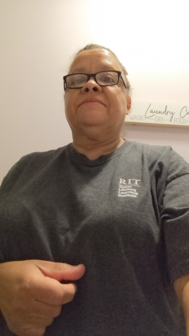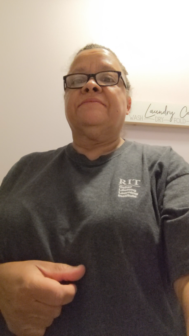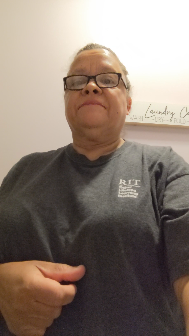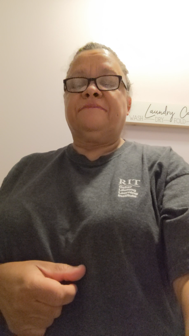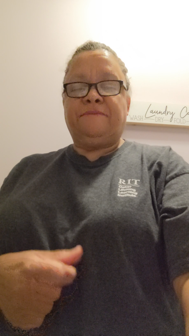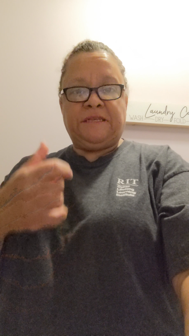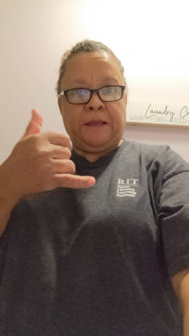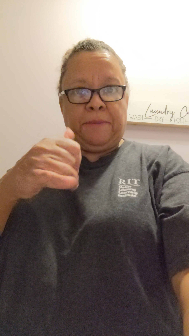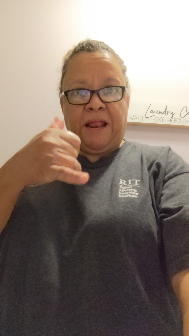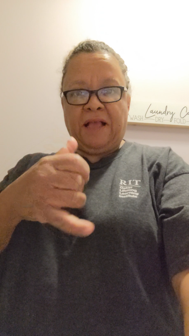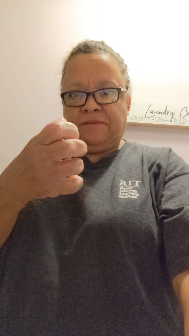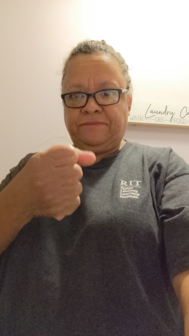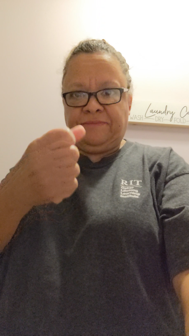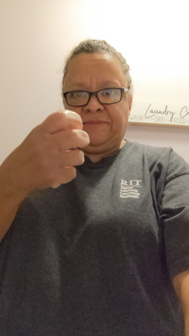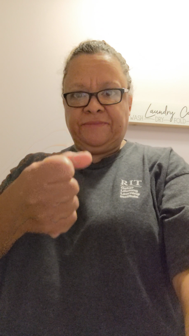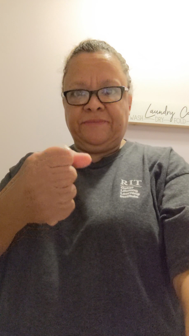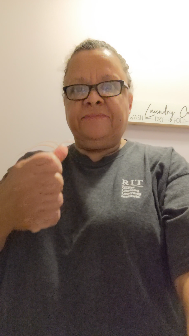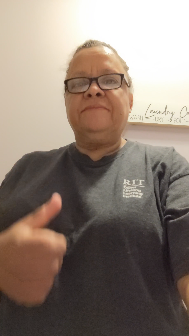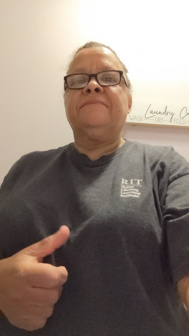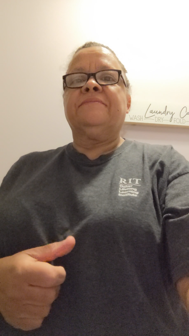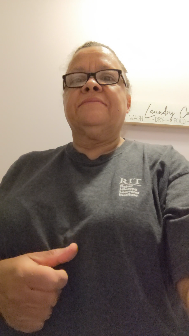play dough